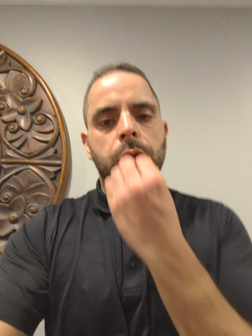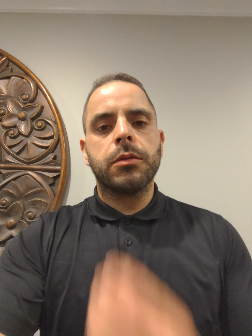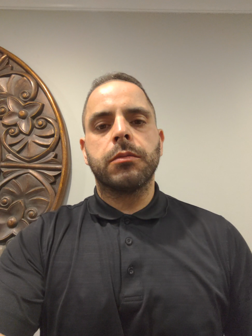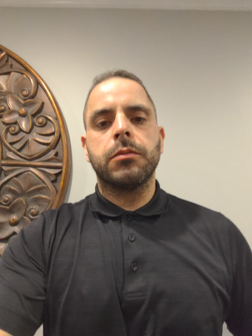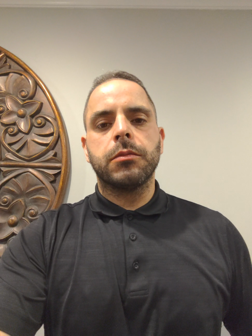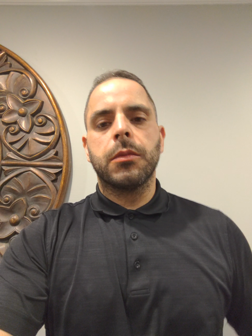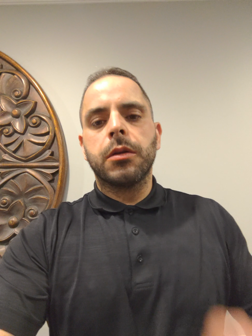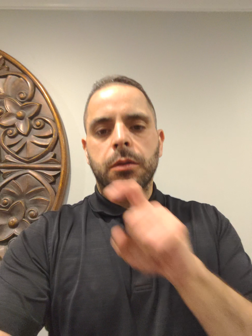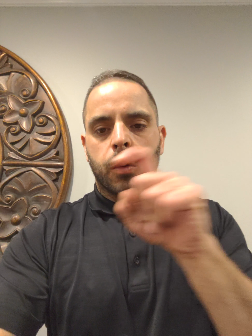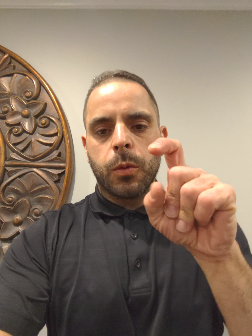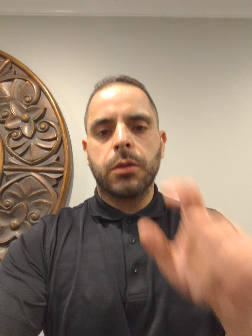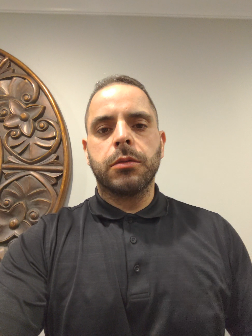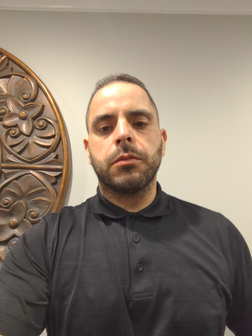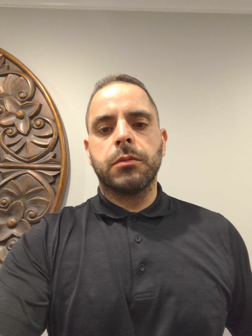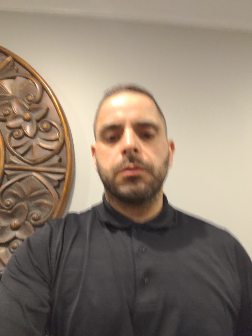closet